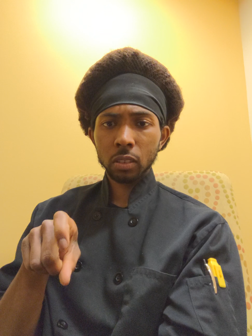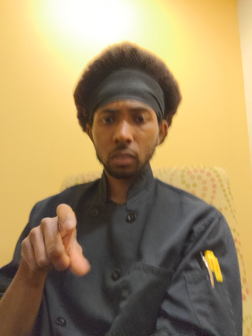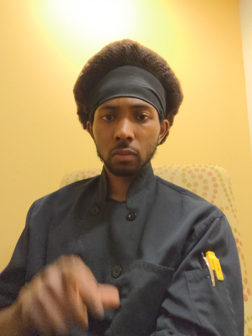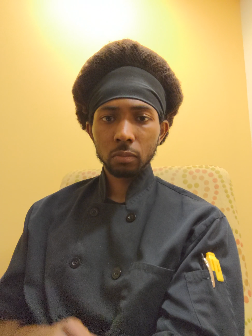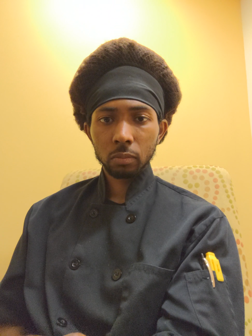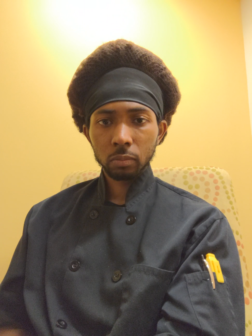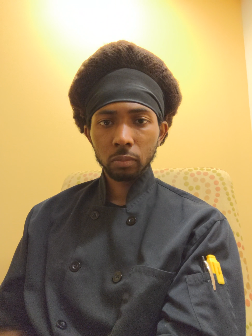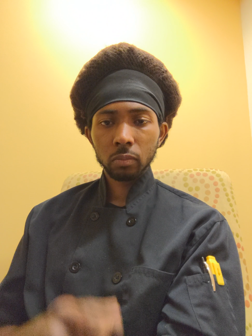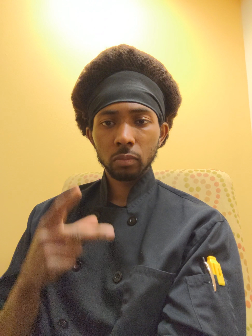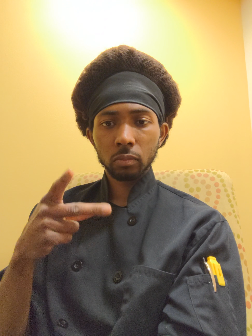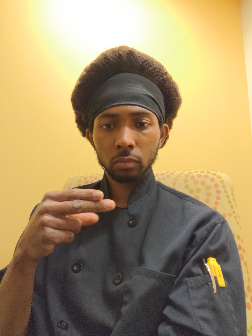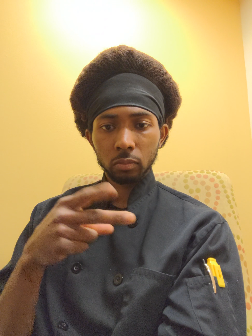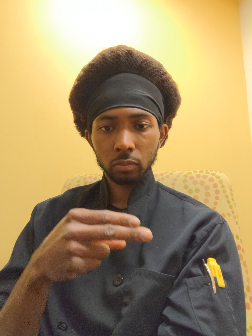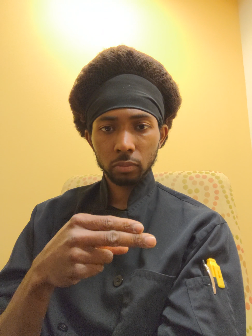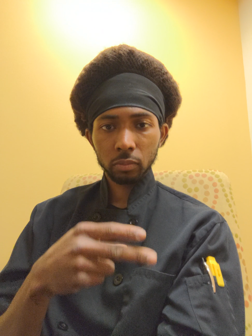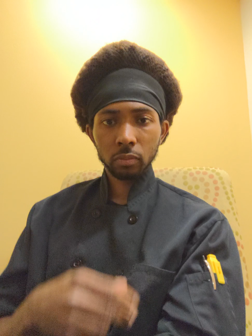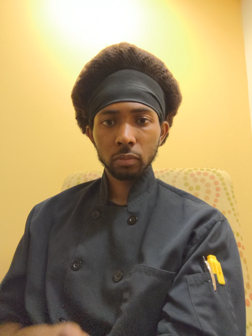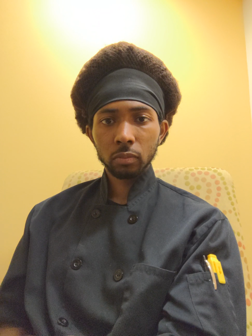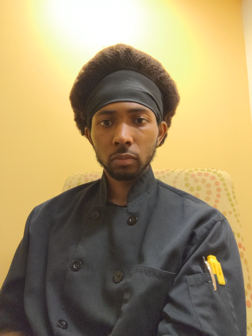cut